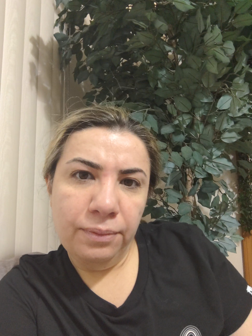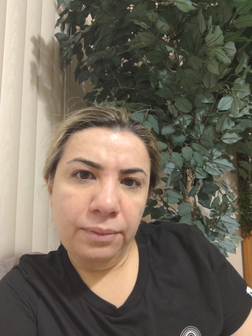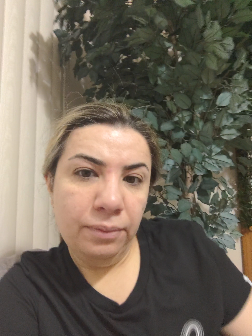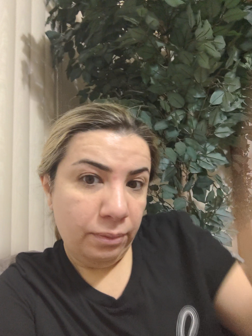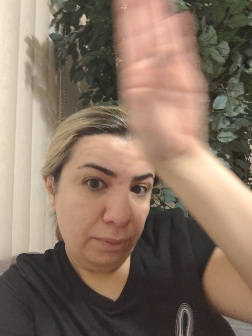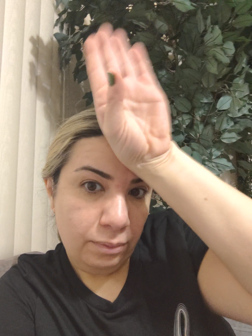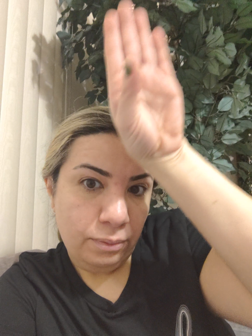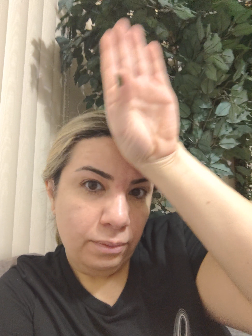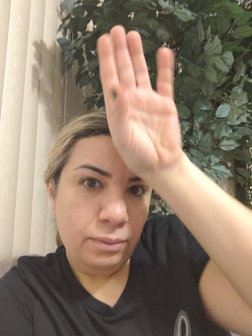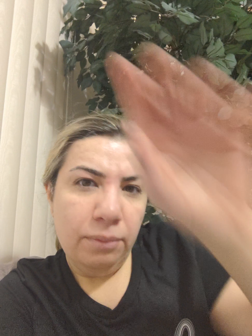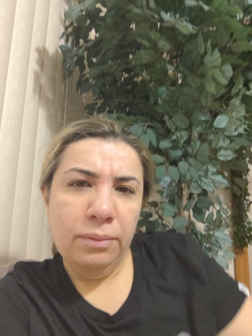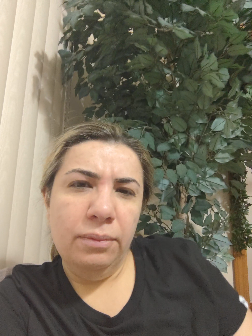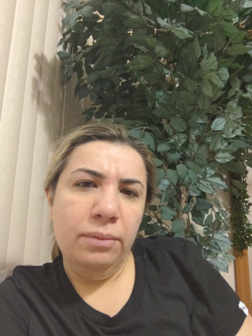fireman